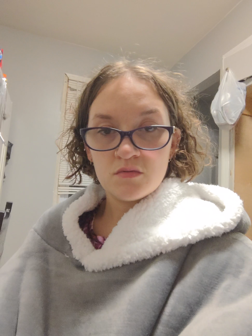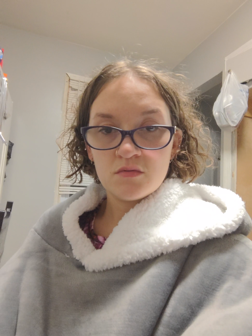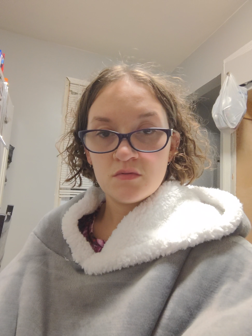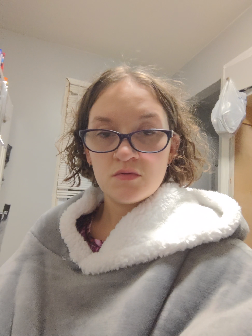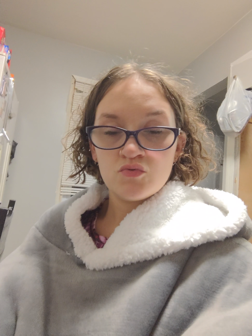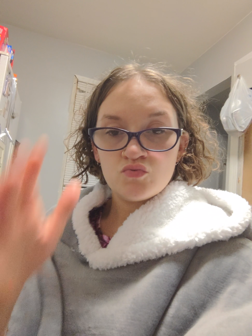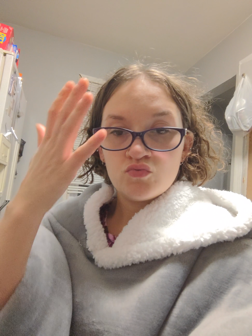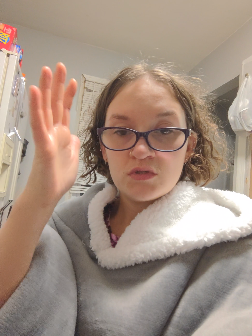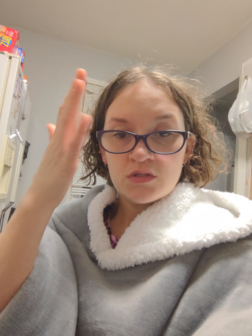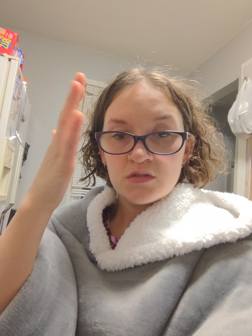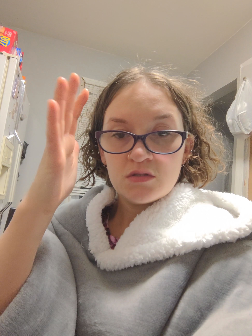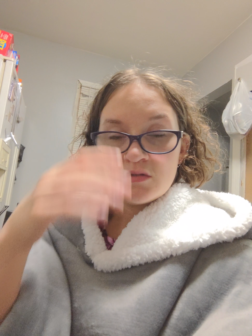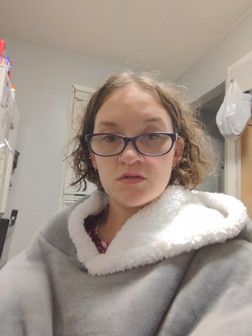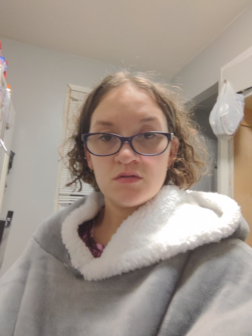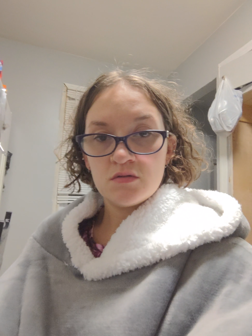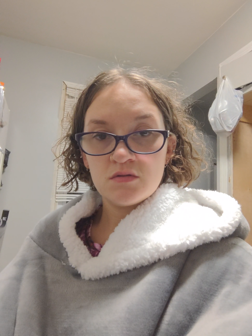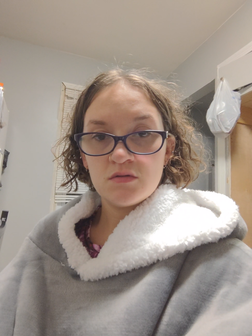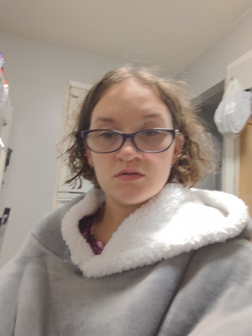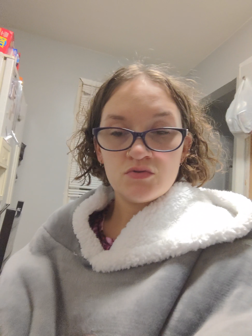tree